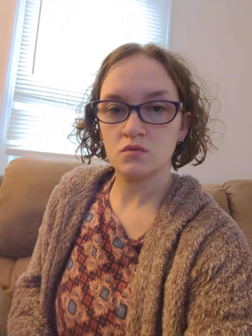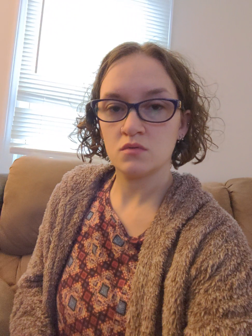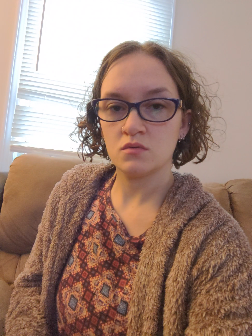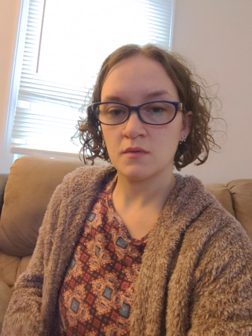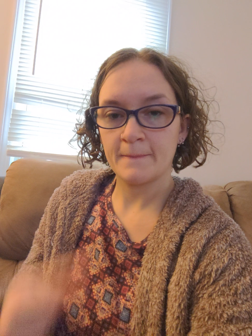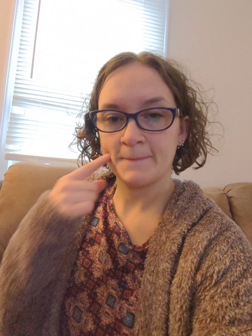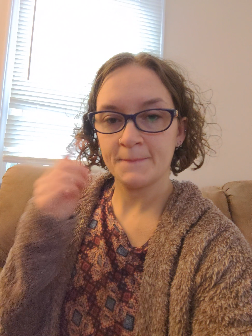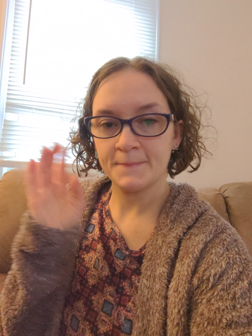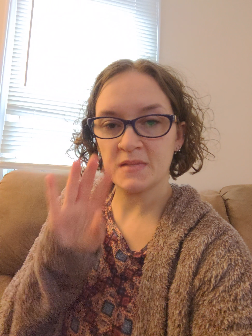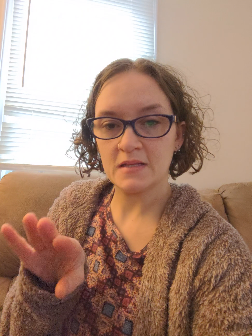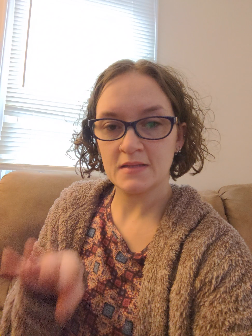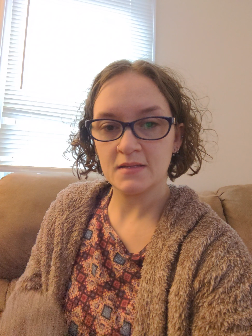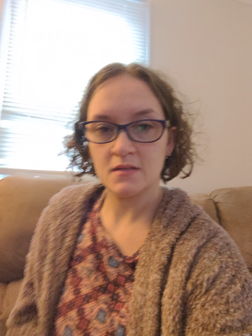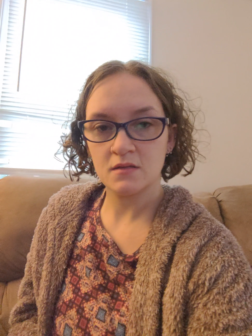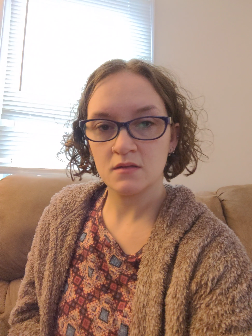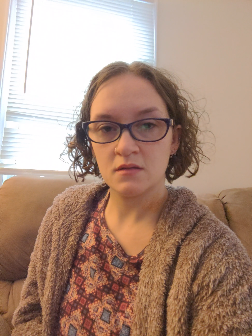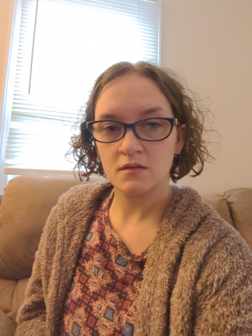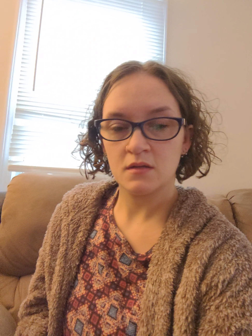bee